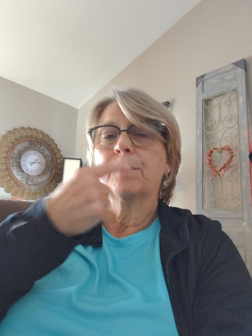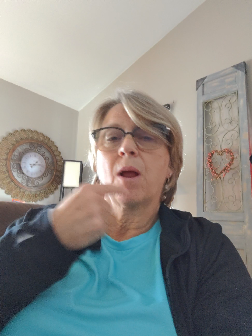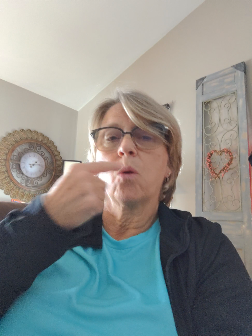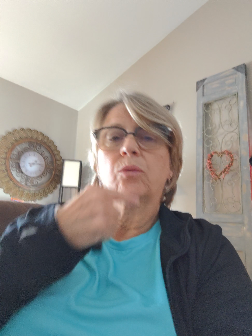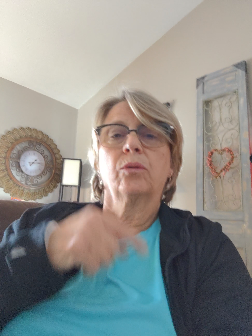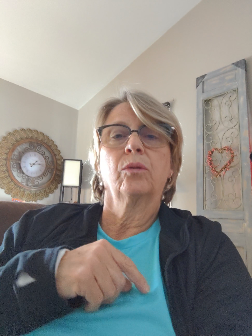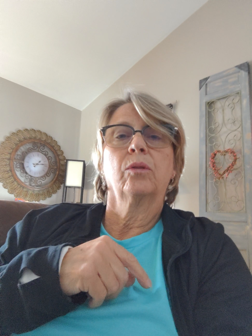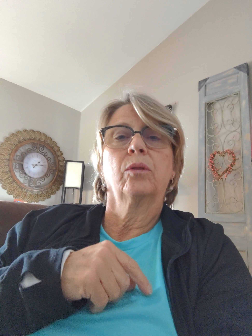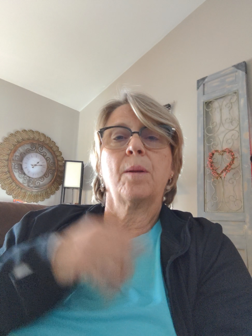mouth